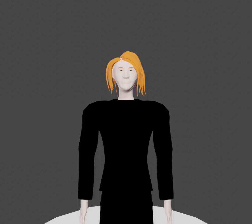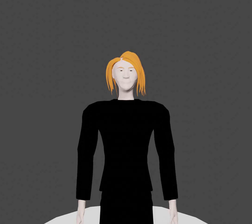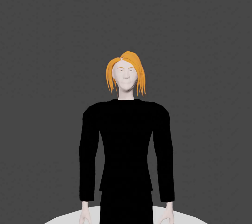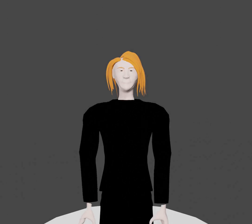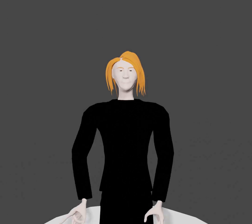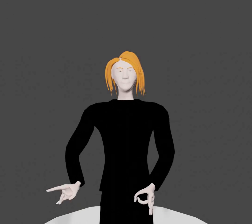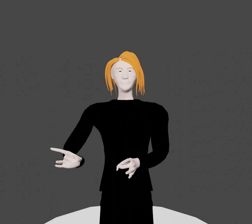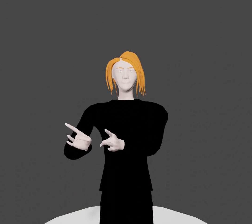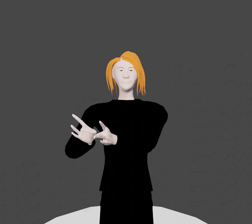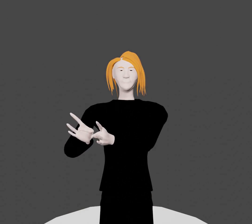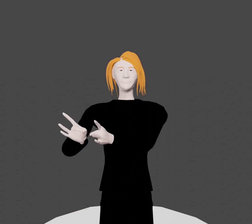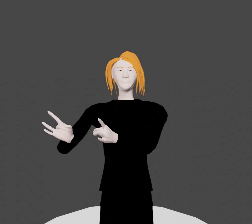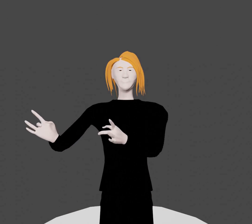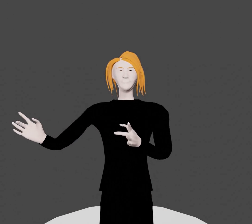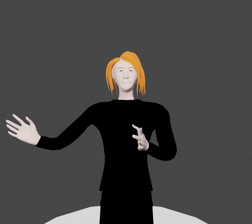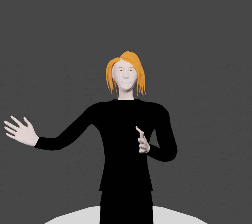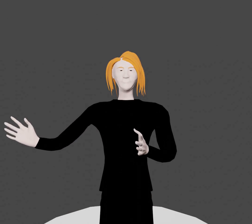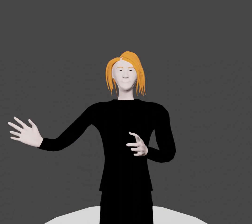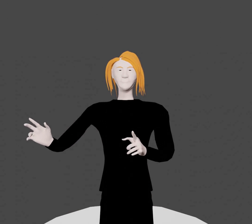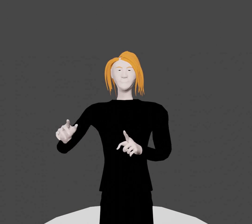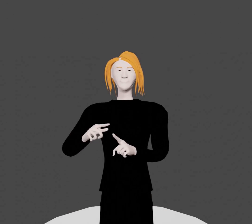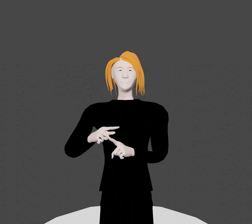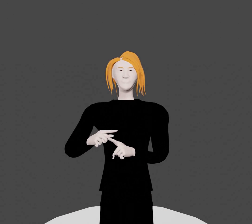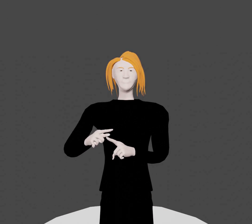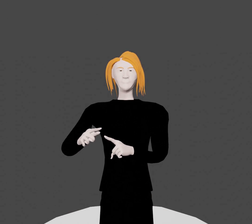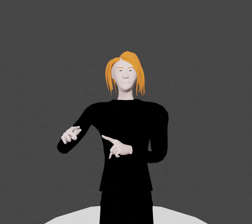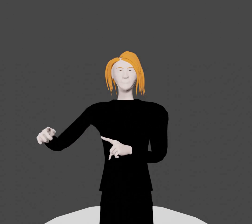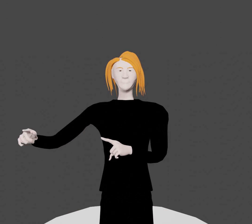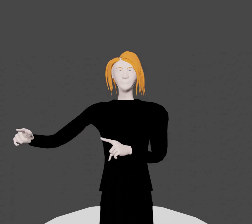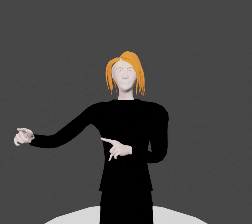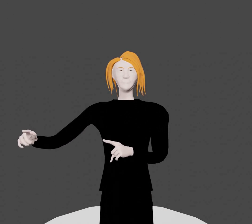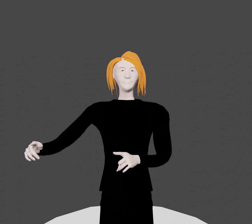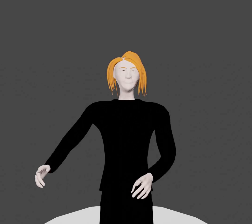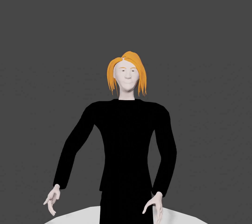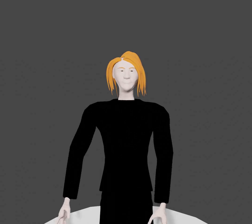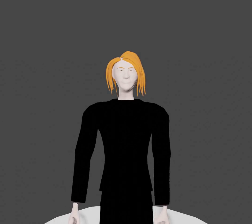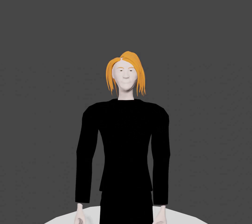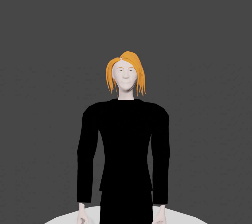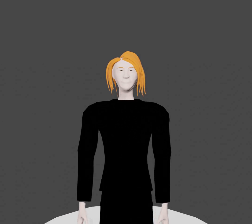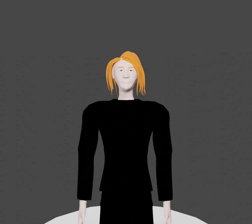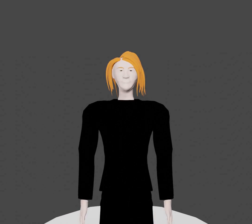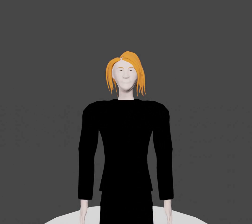Arrow